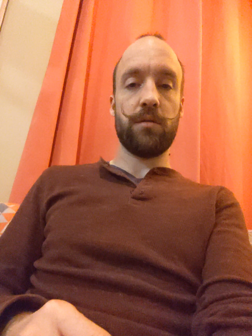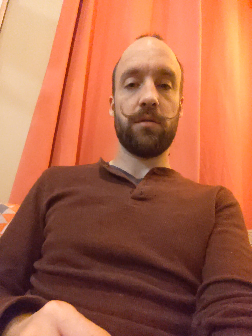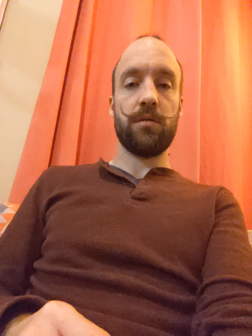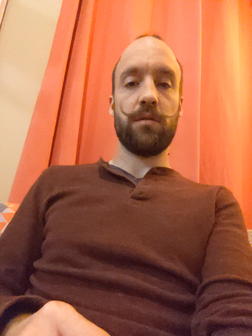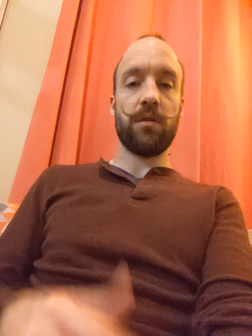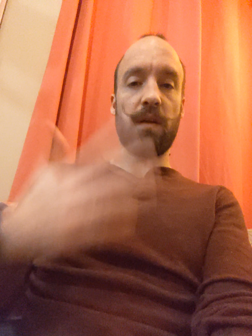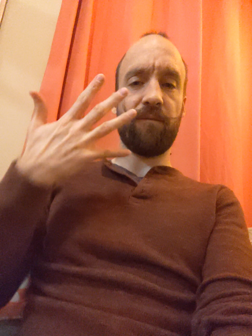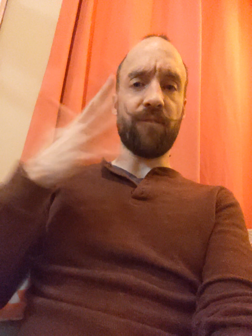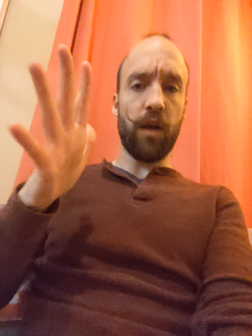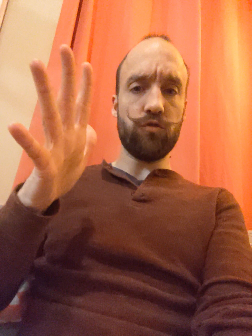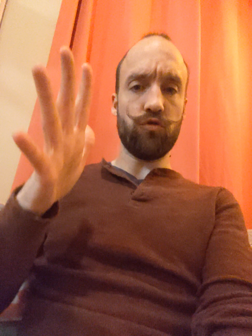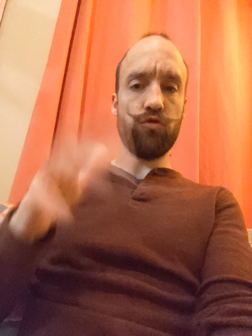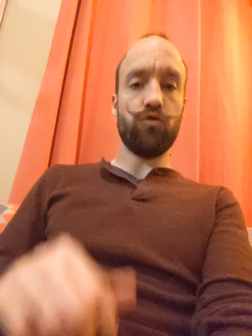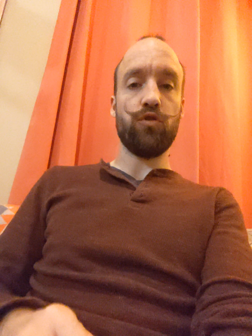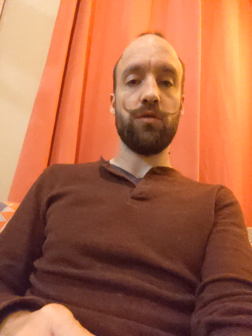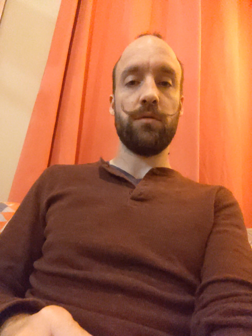finish